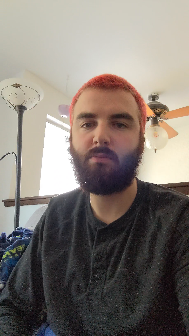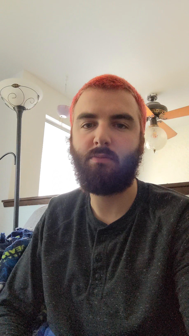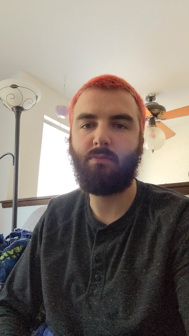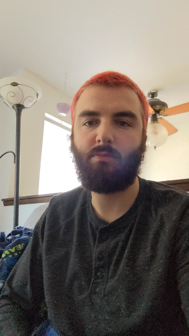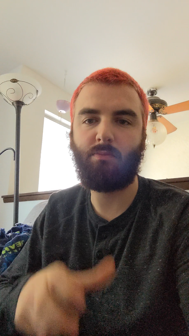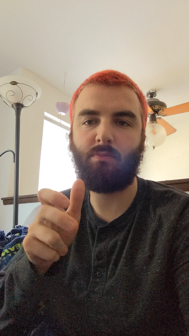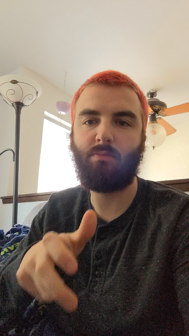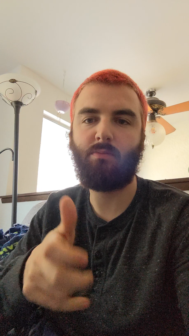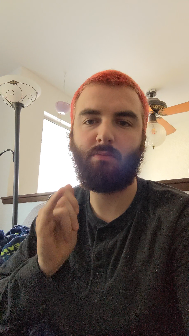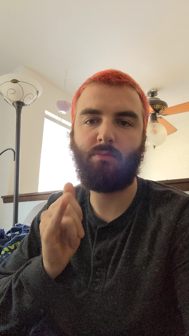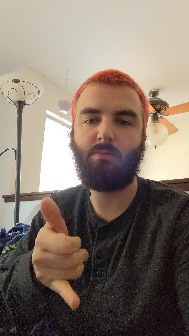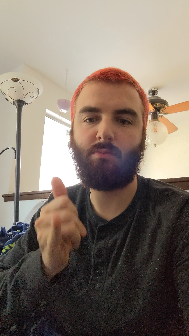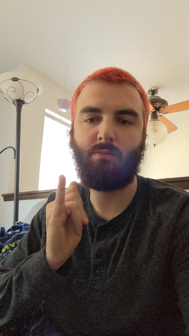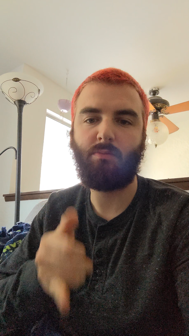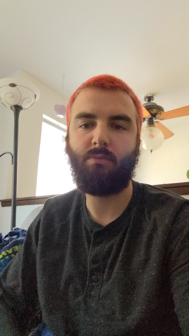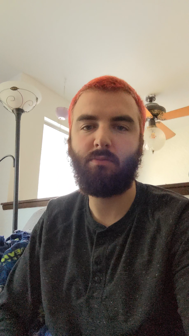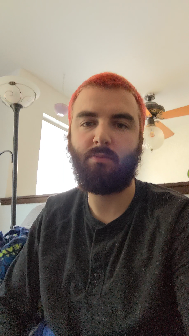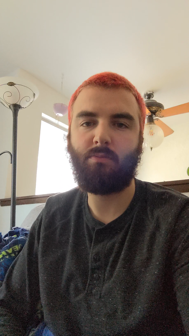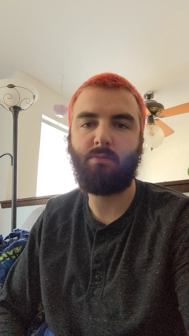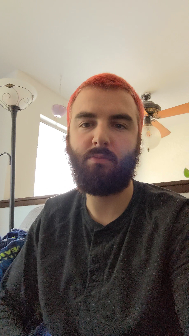rocking chair